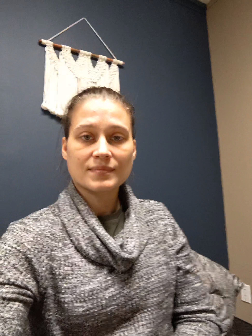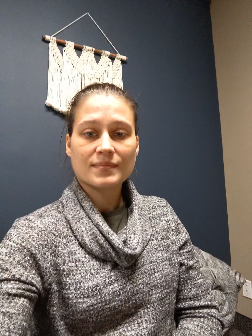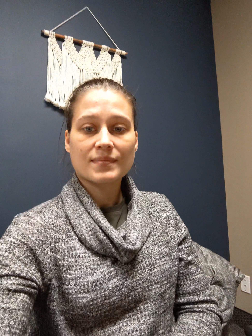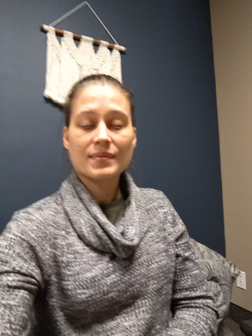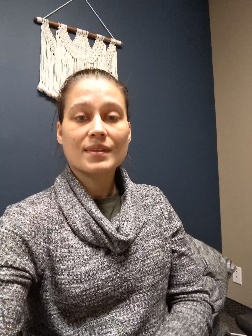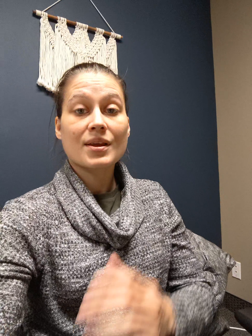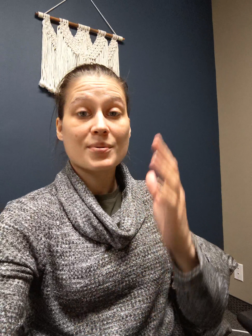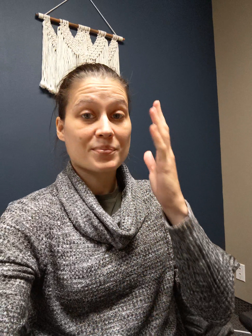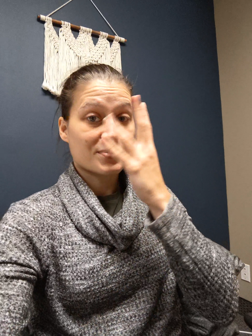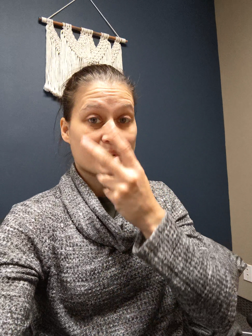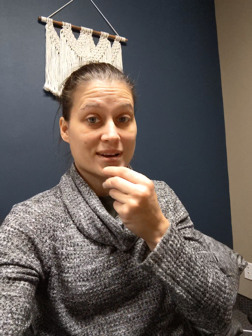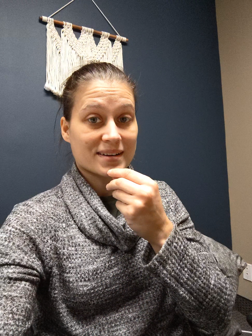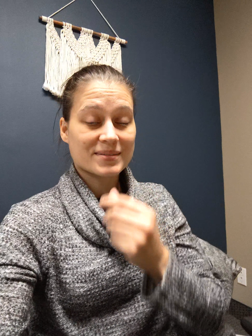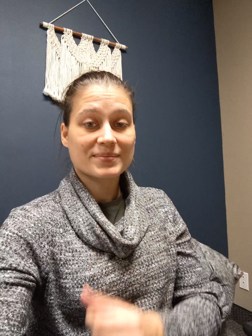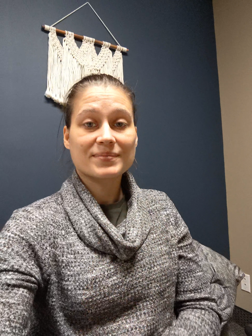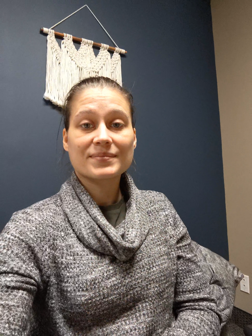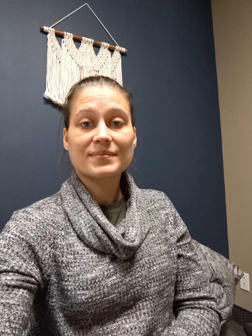pretty